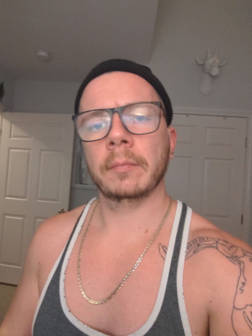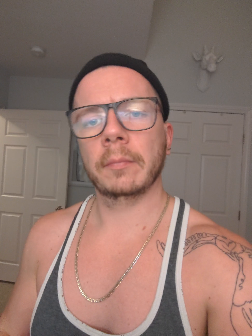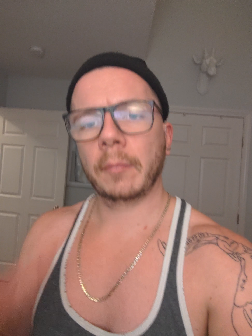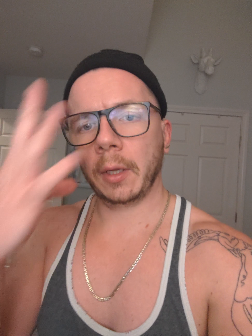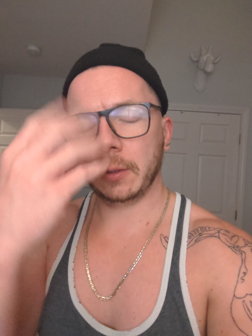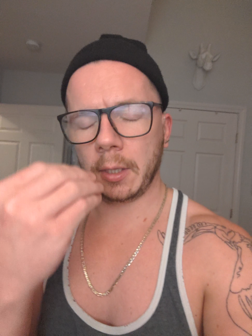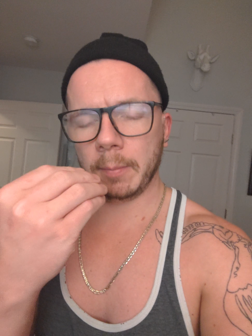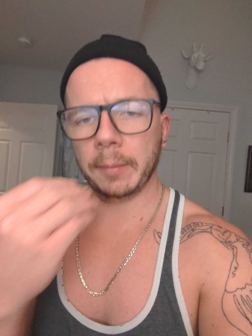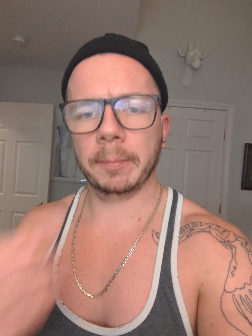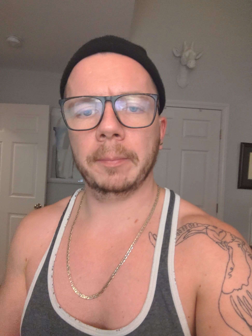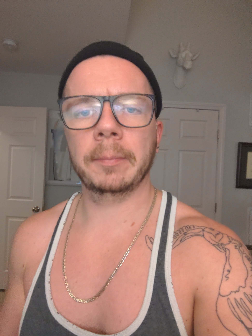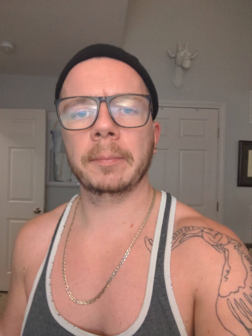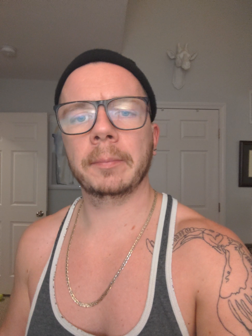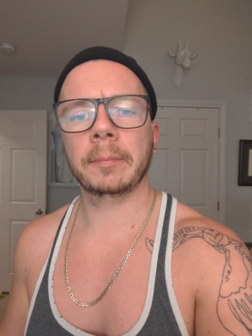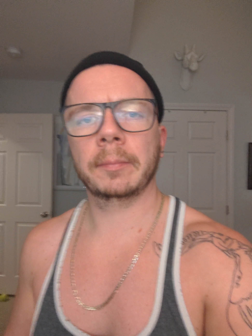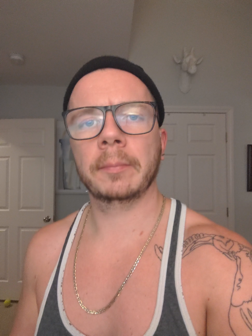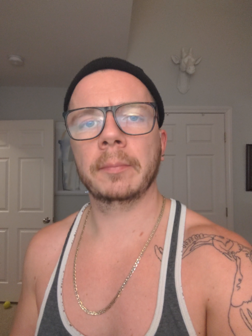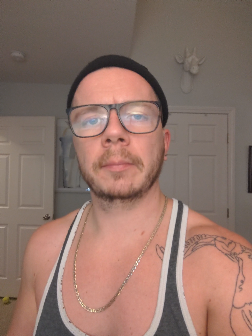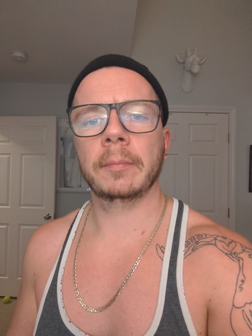sleep